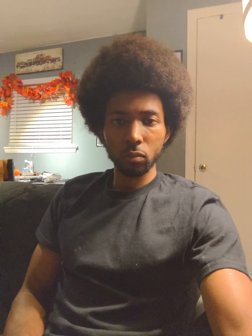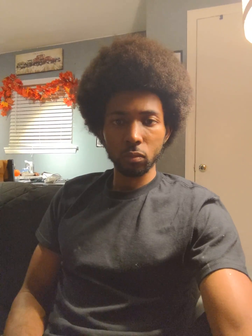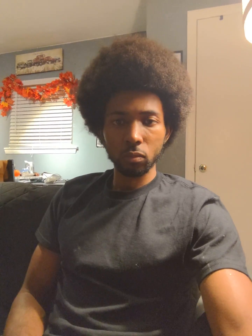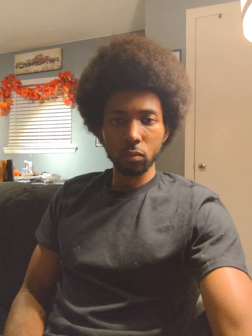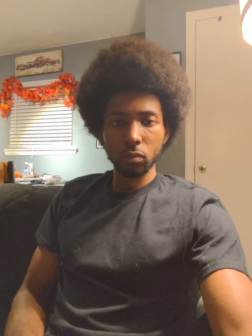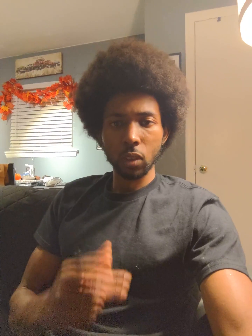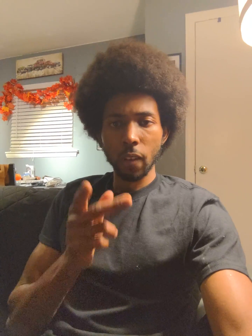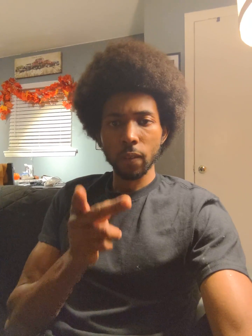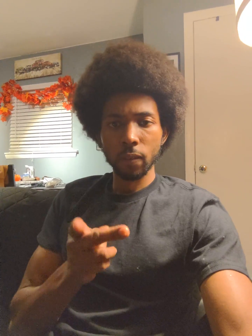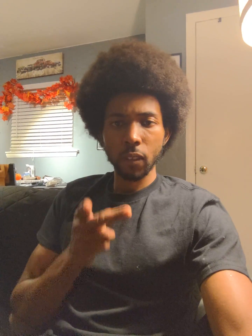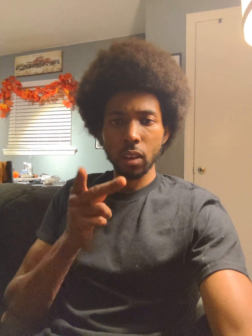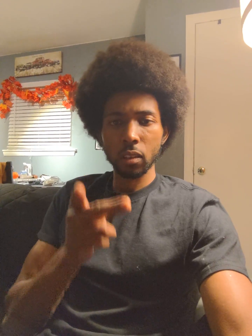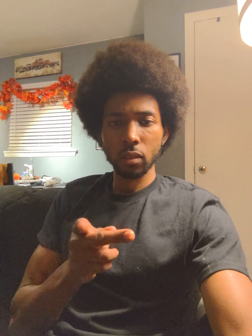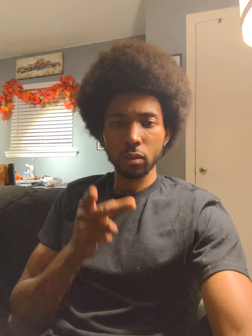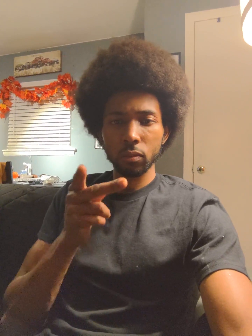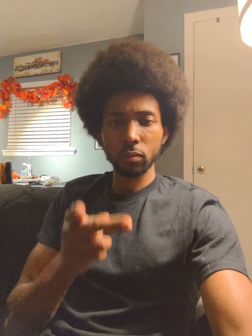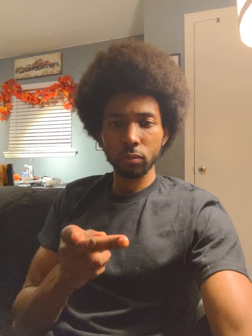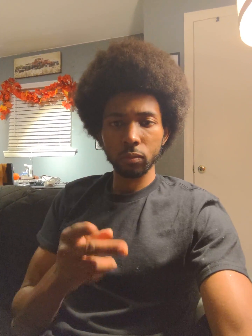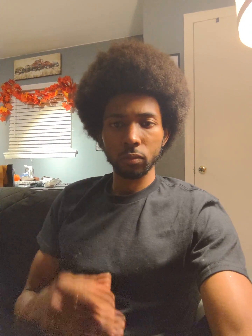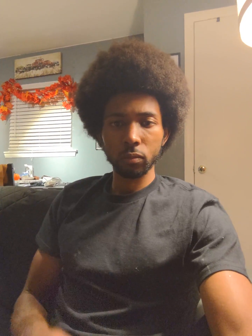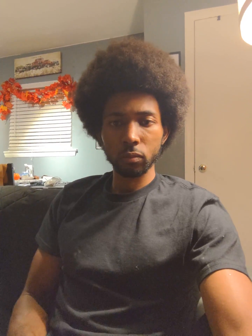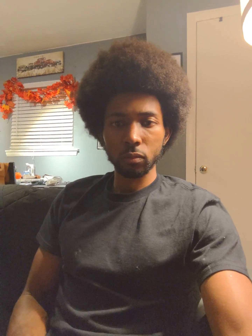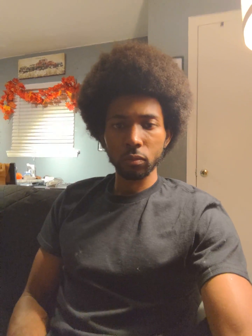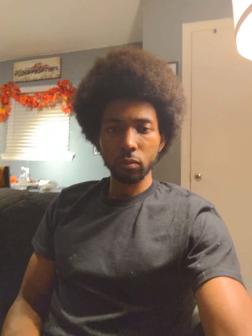careful